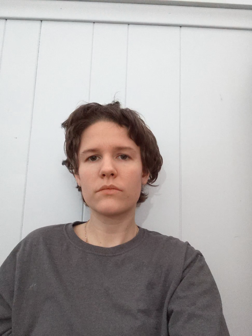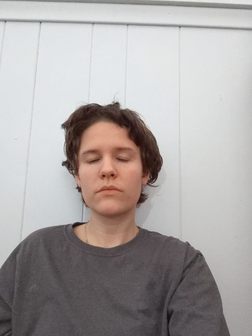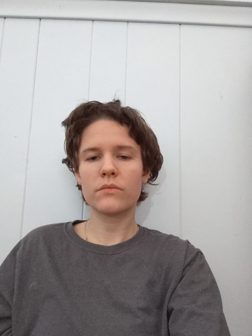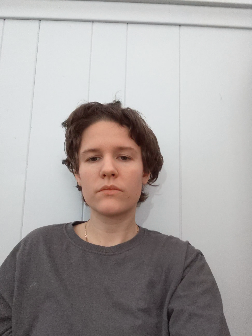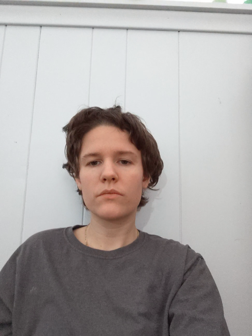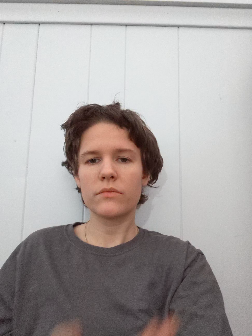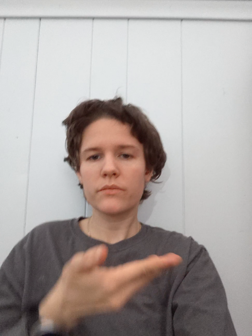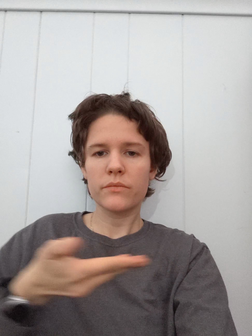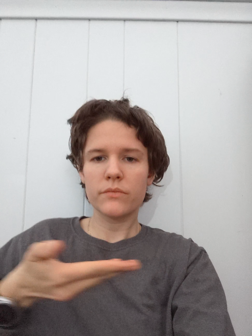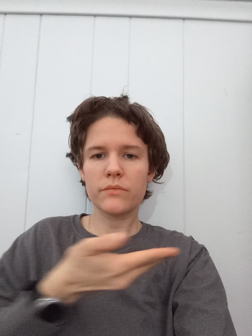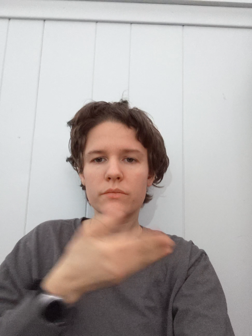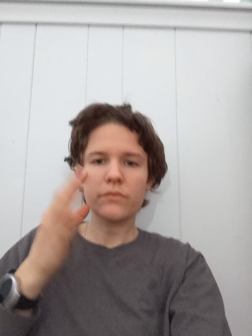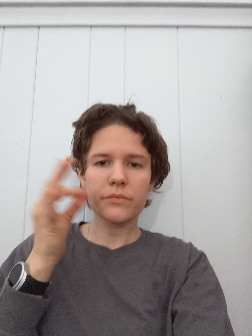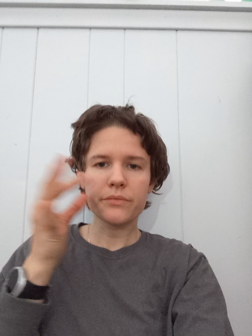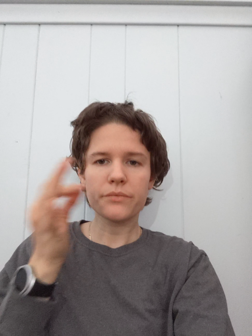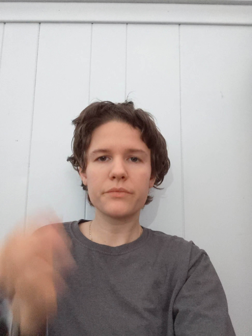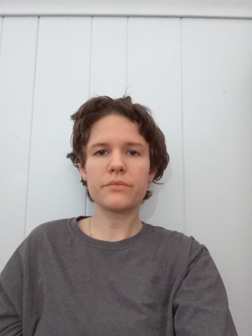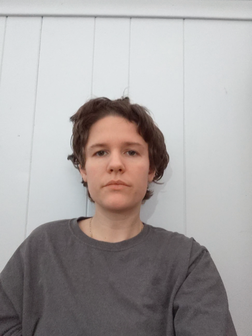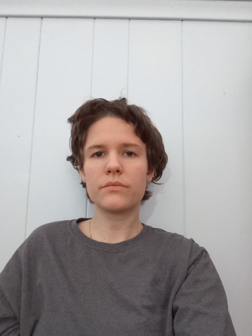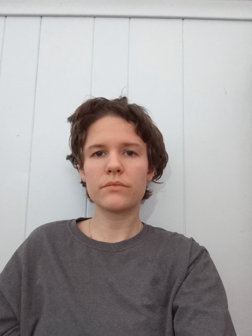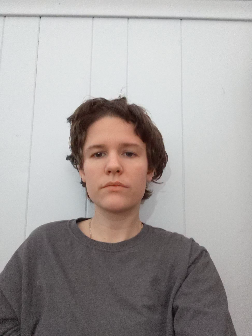kitty